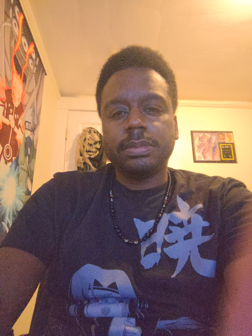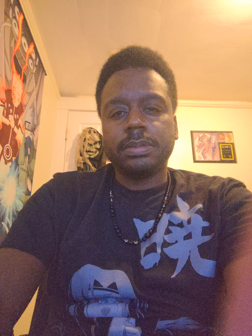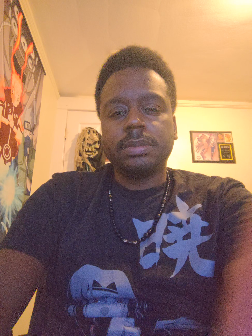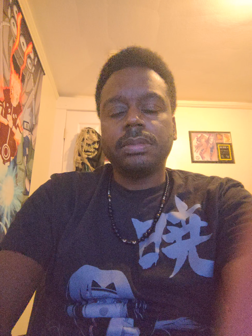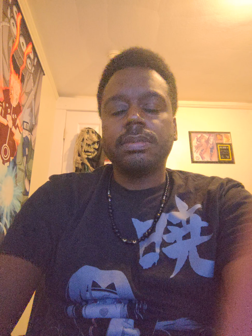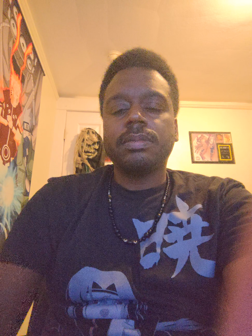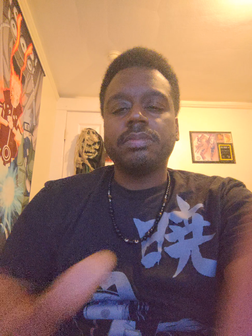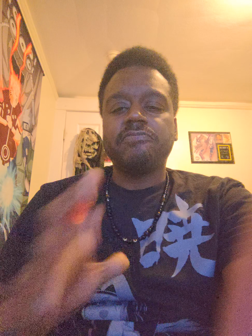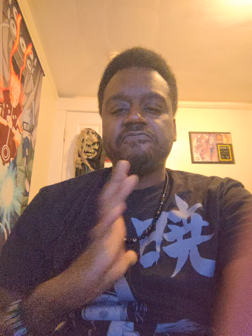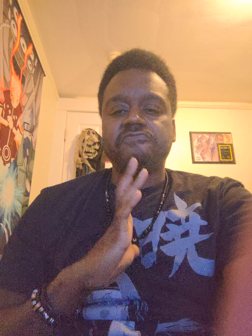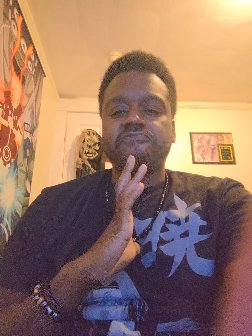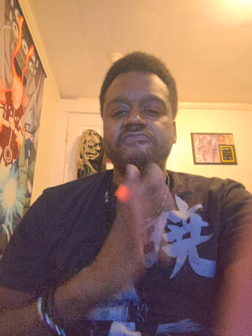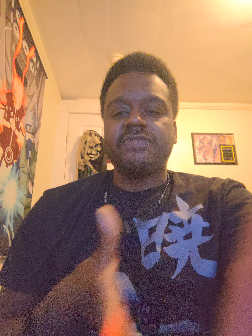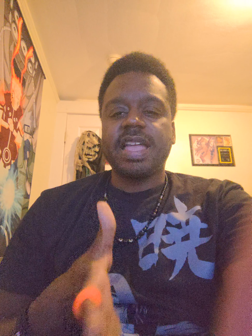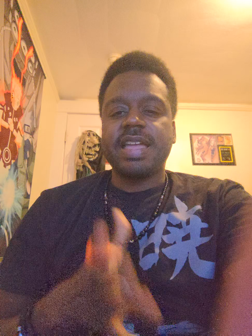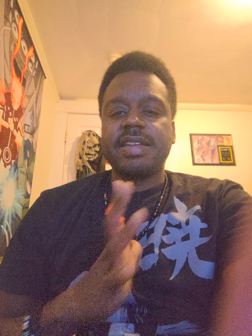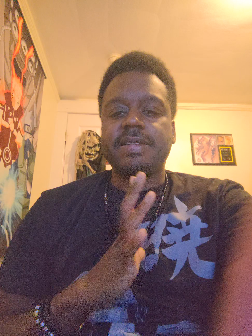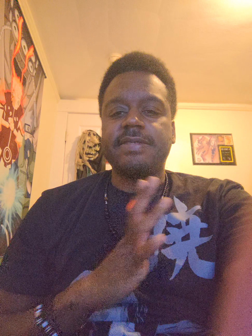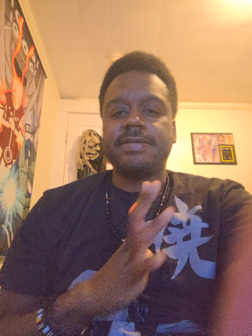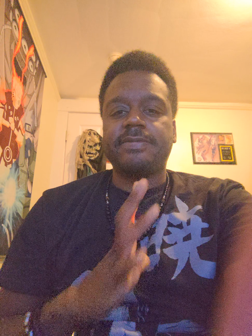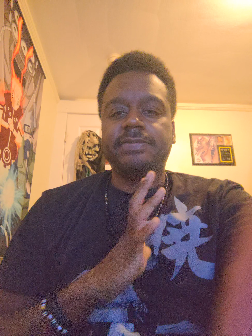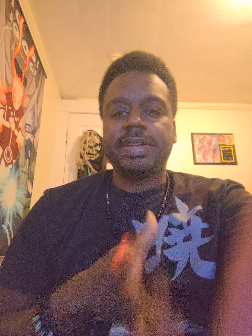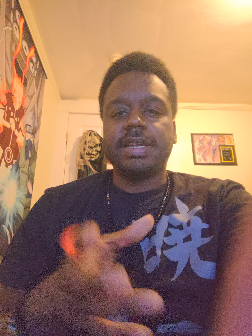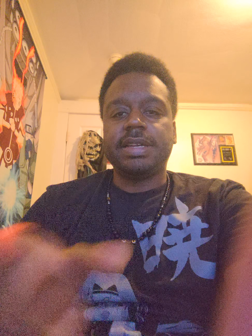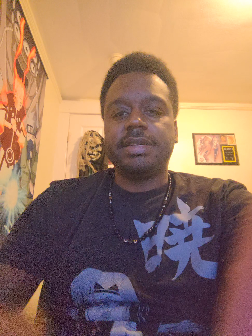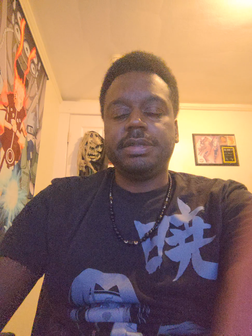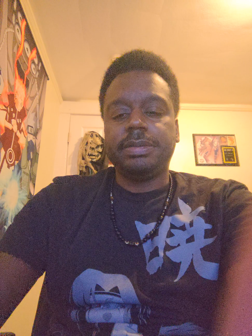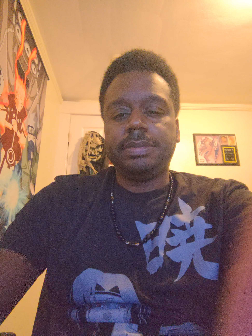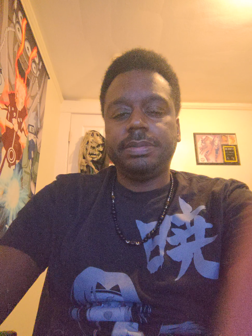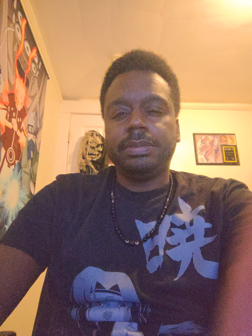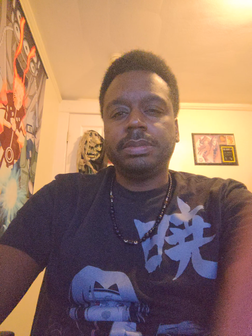fine